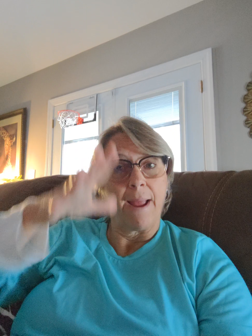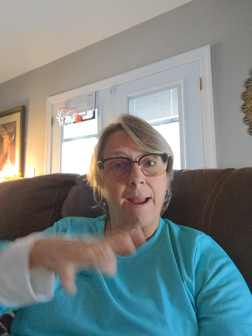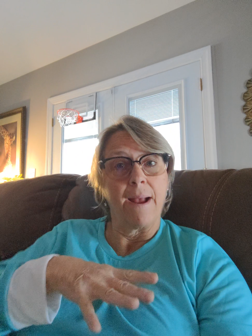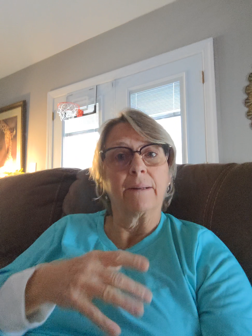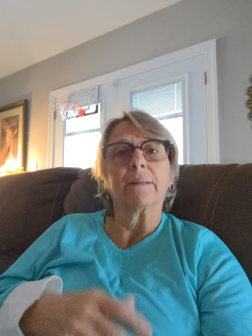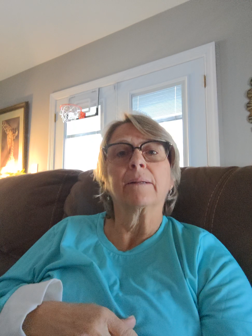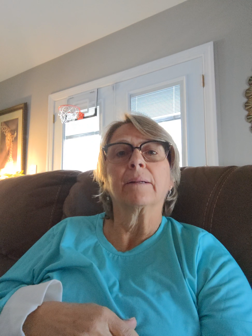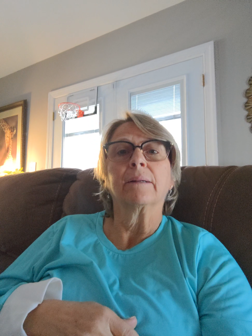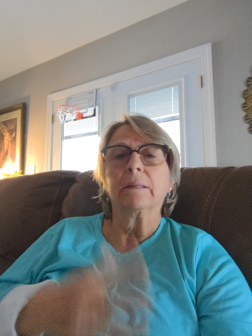man